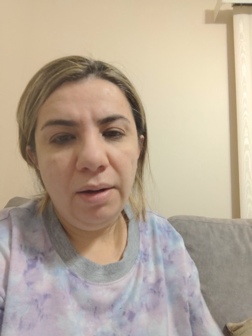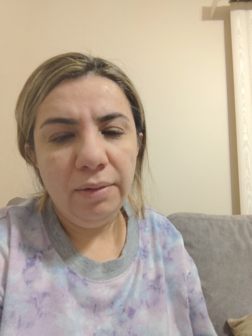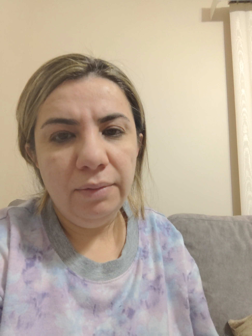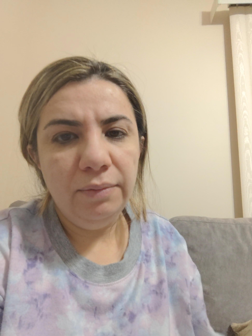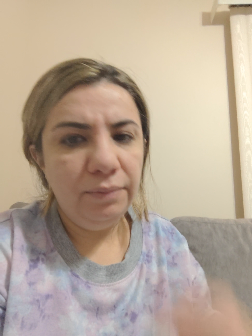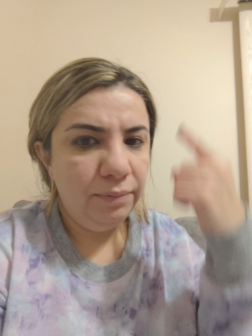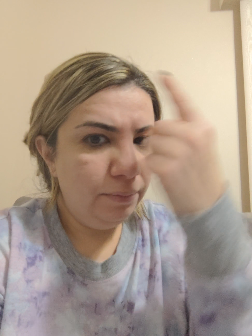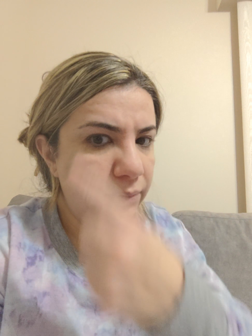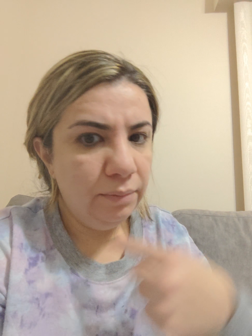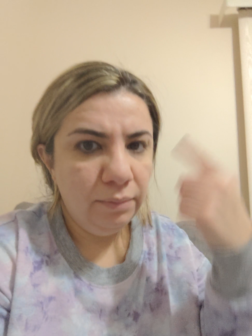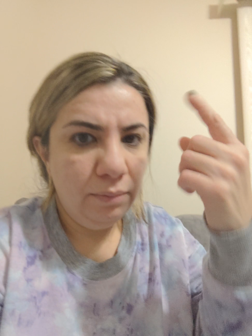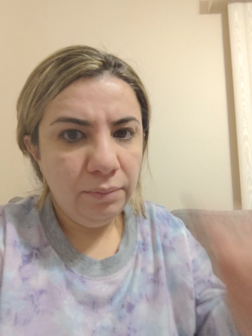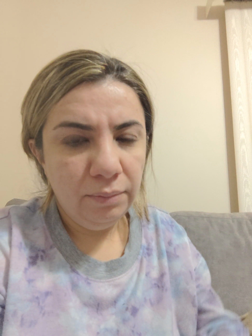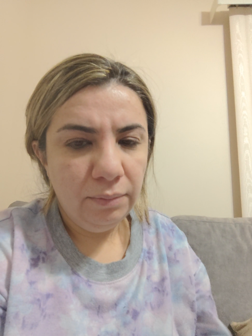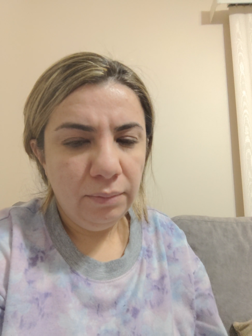face